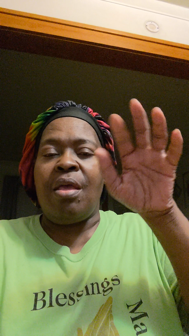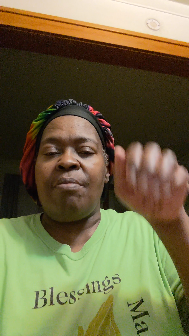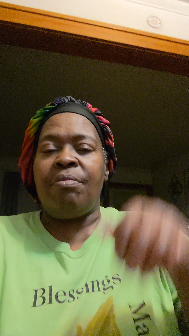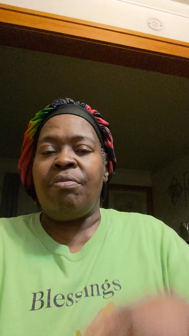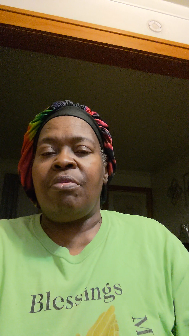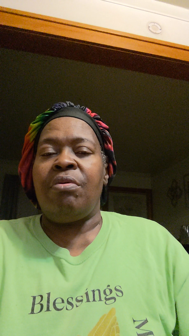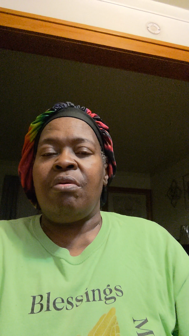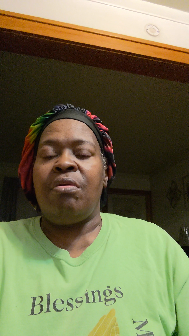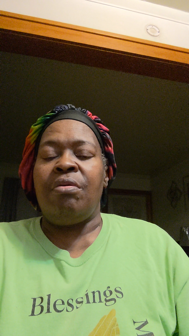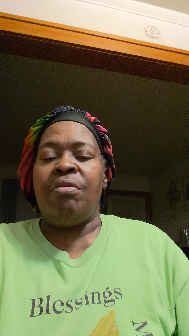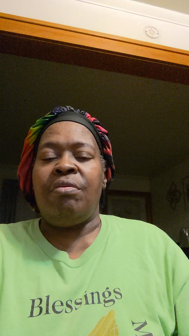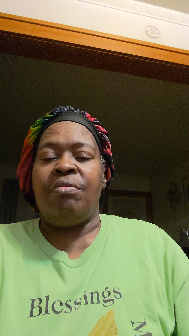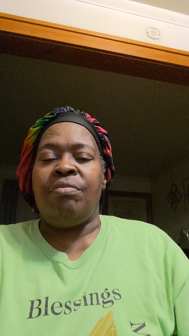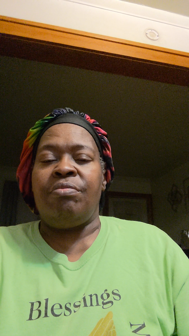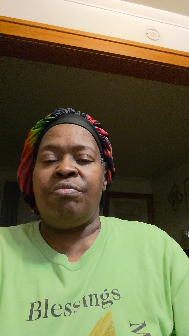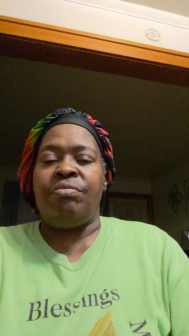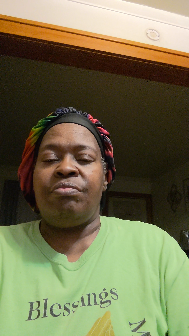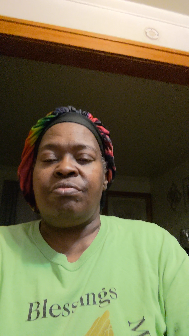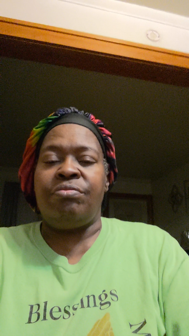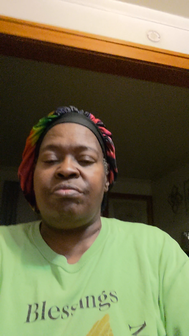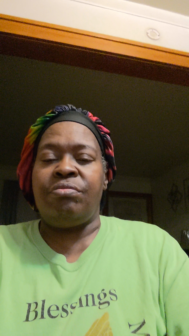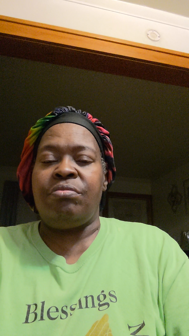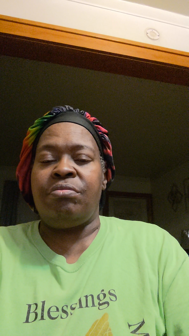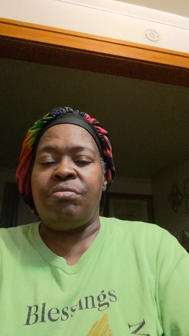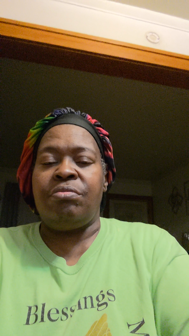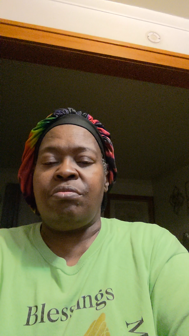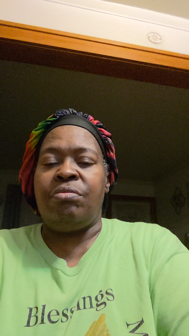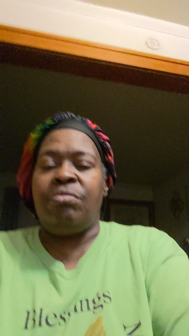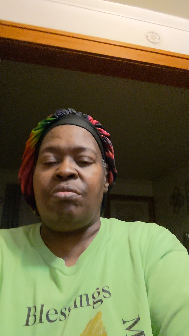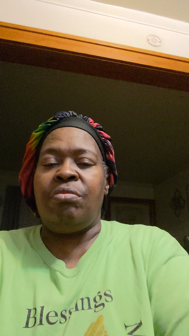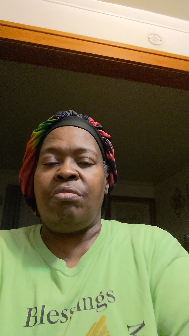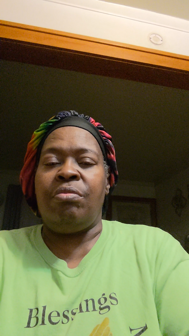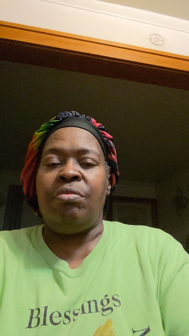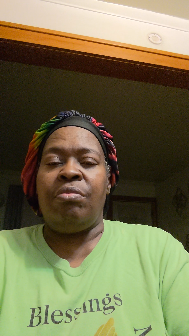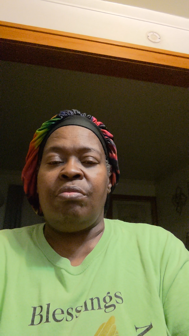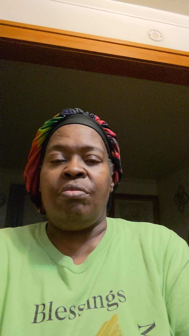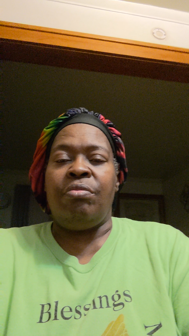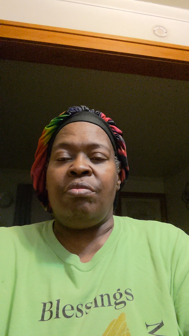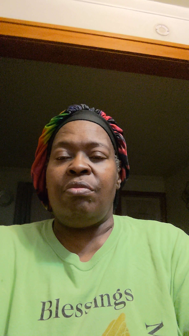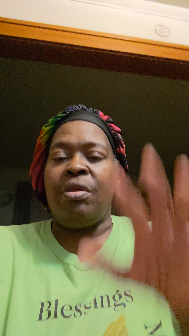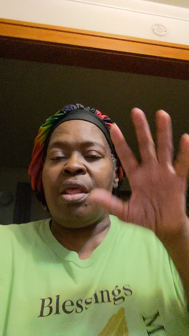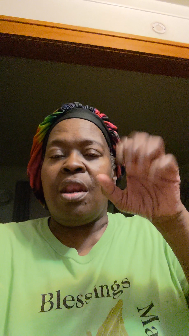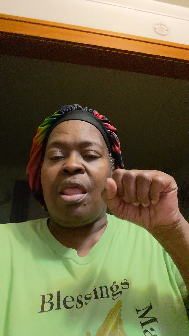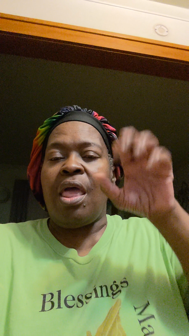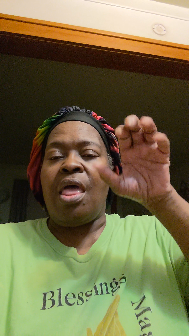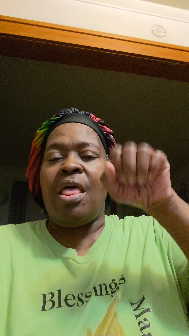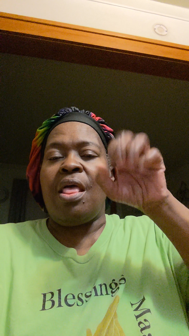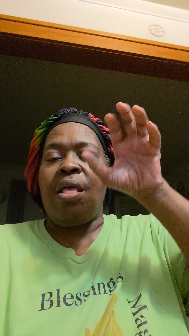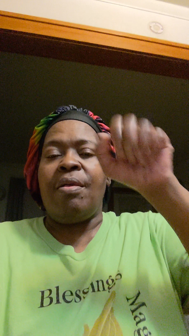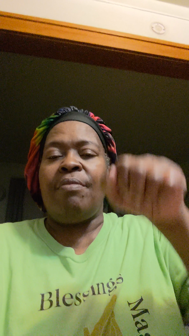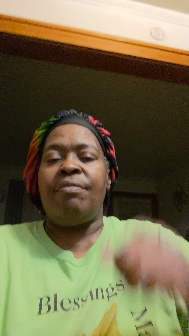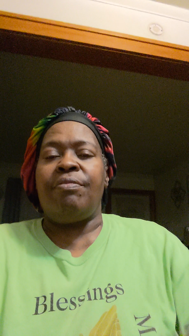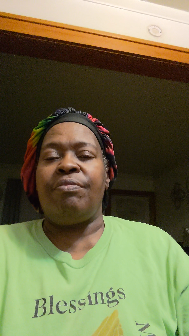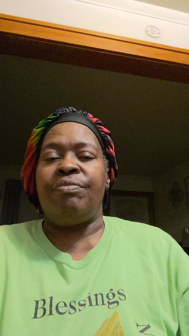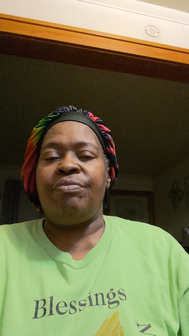ladder